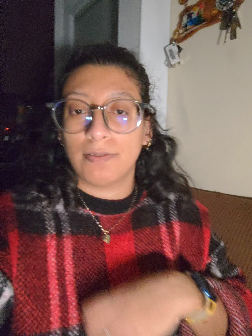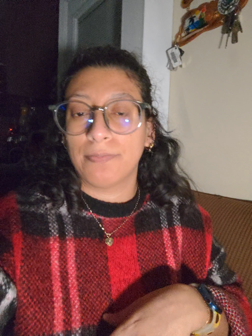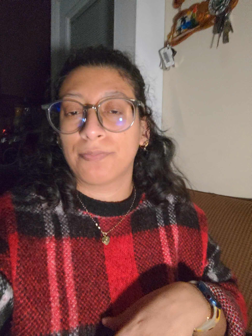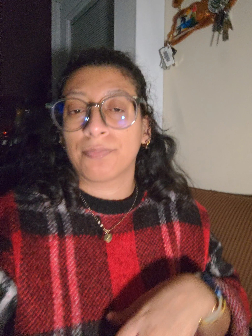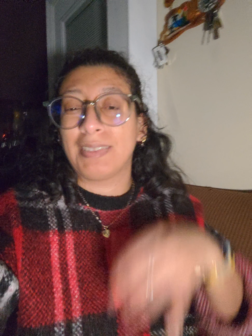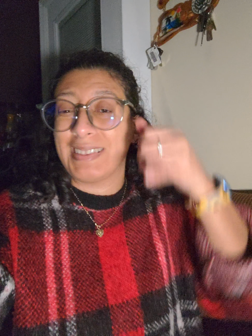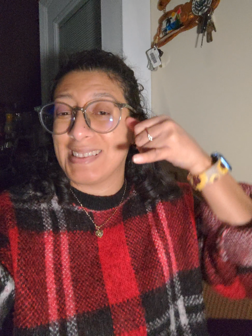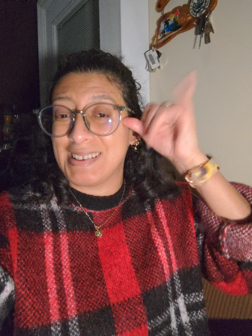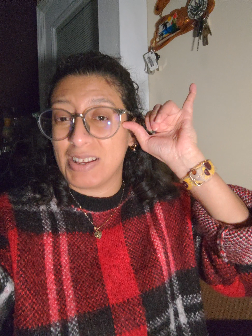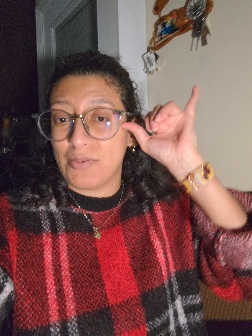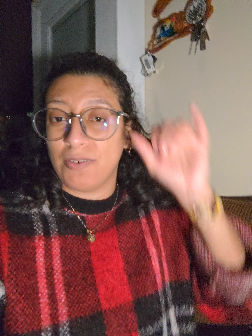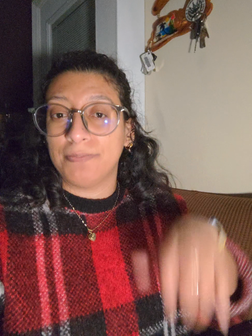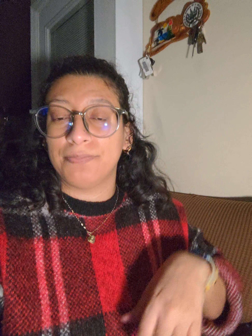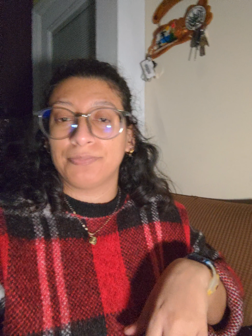cow